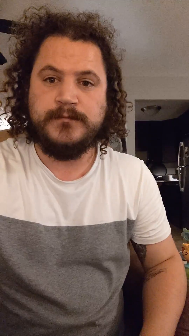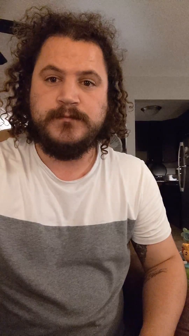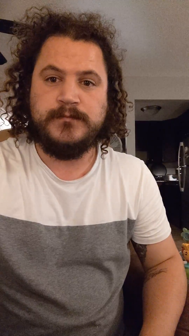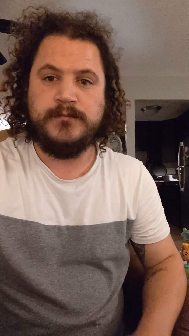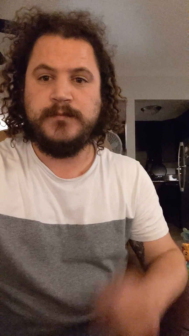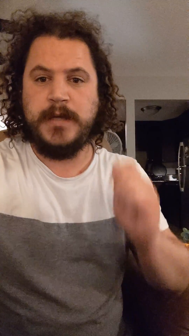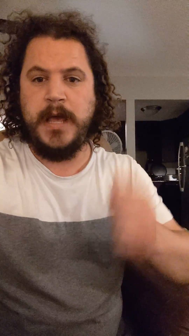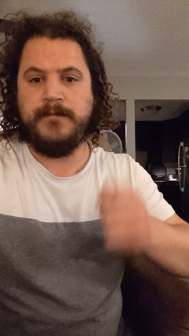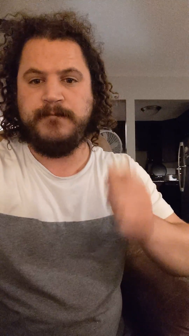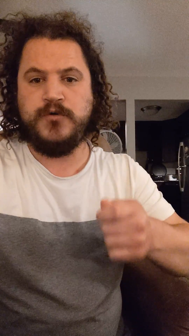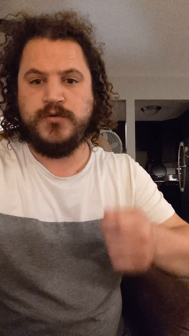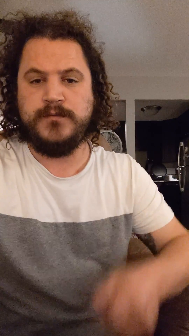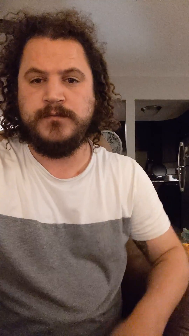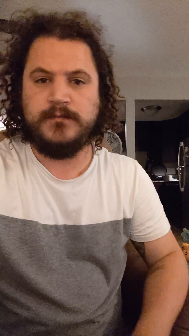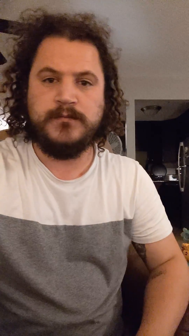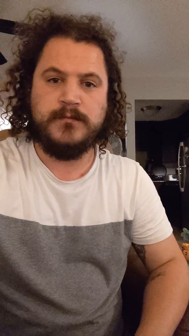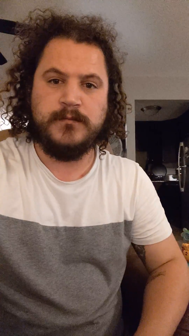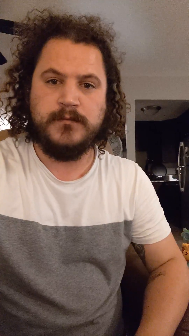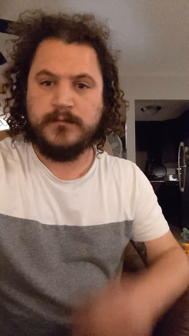hammer